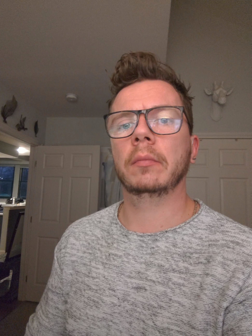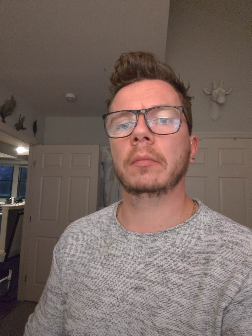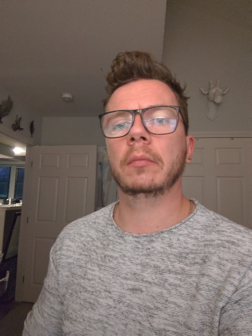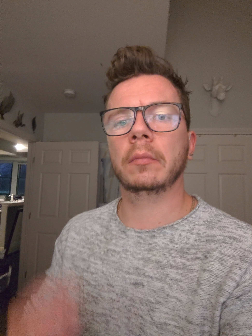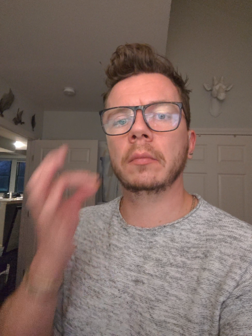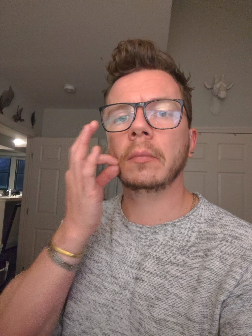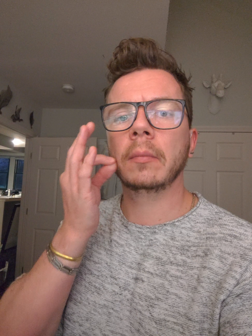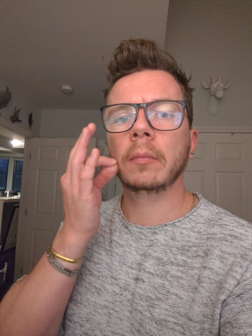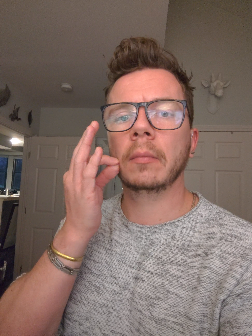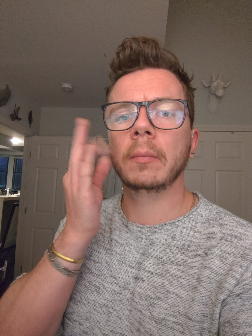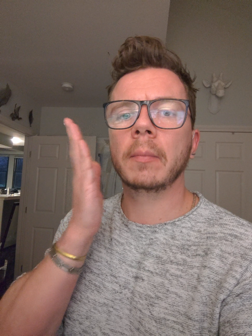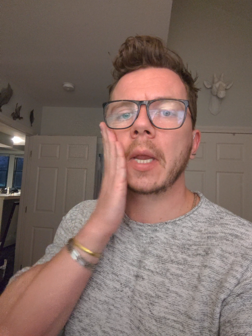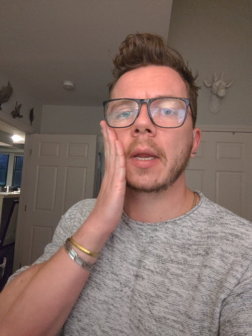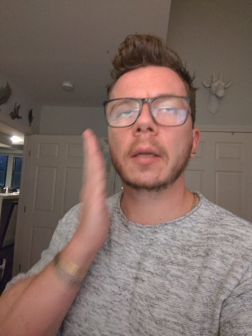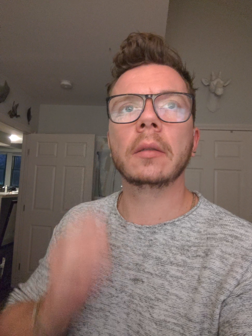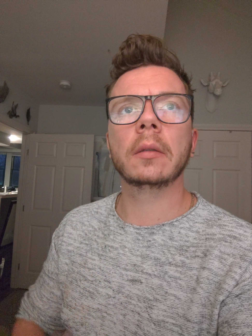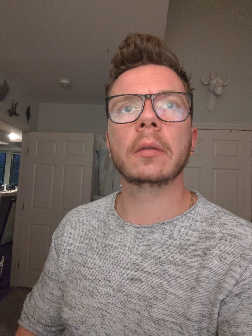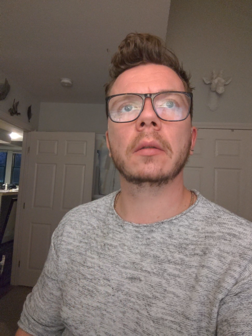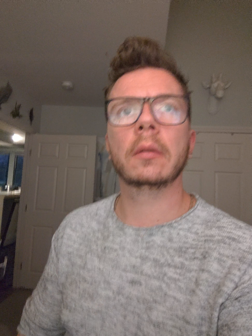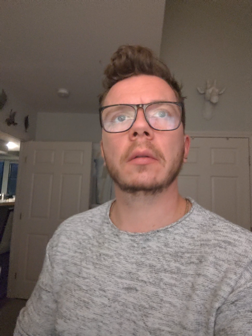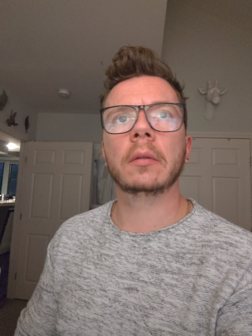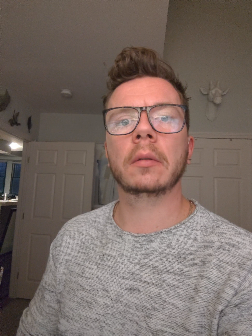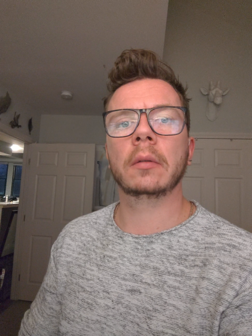bee